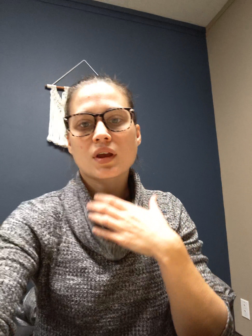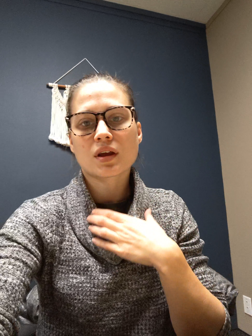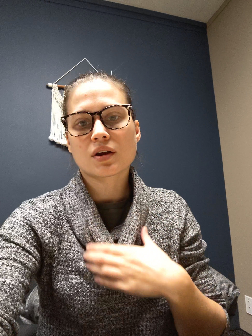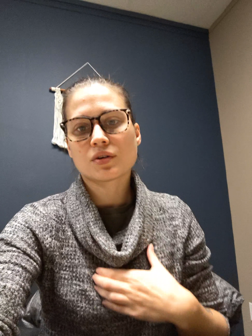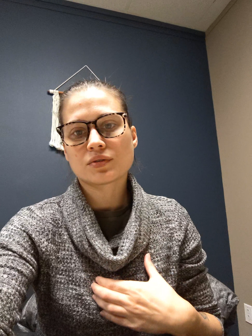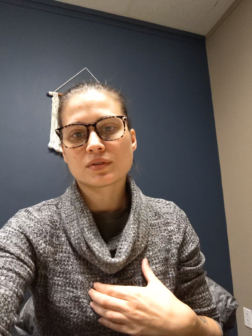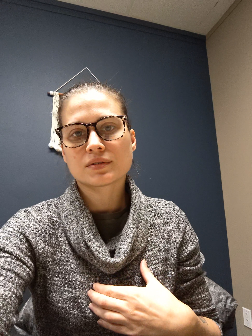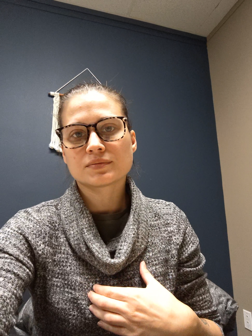hungry